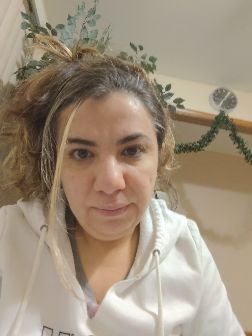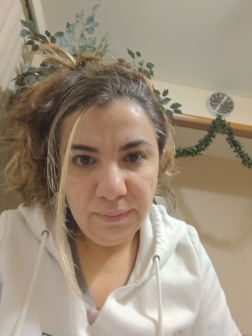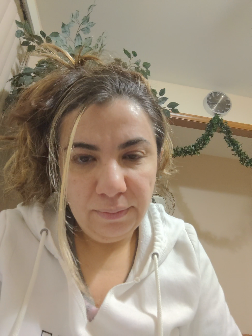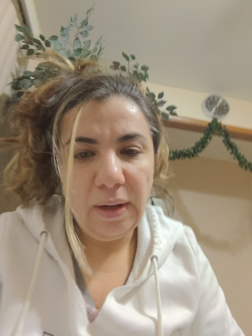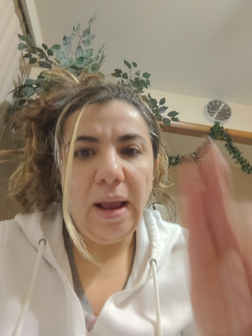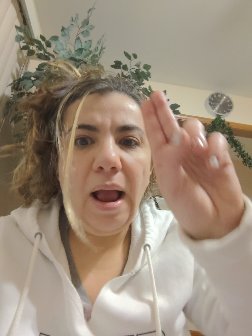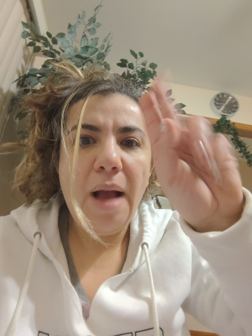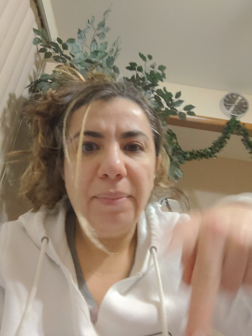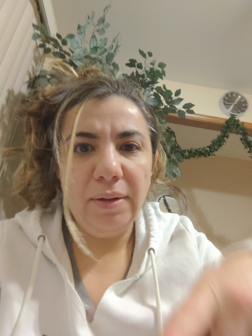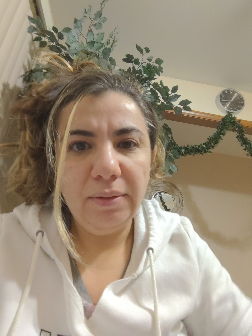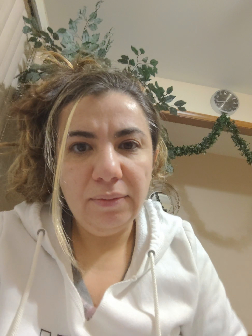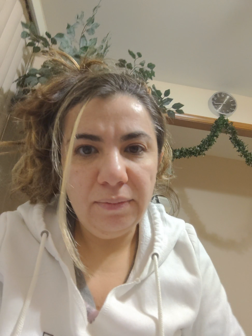up